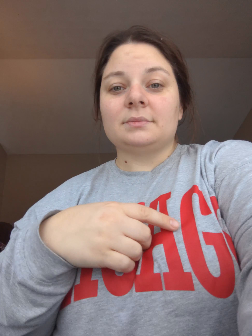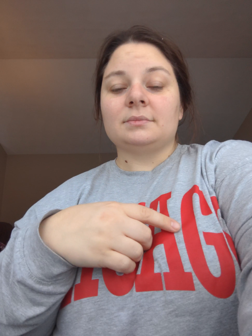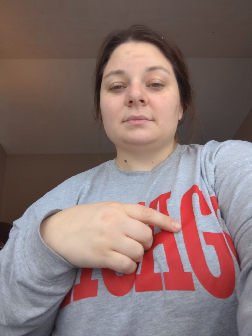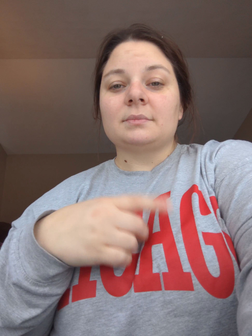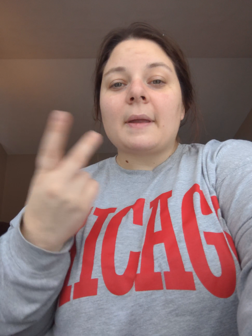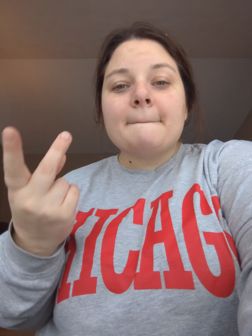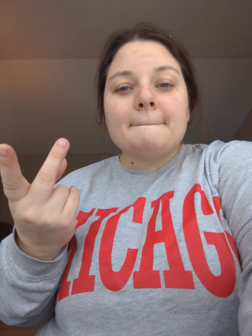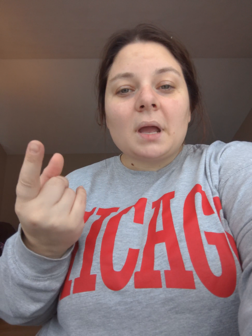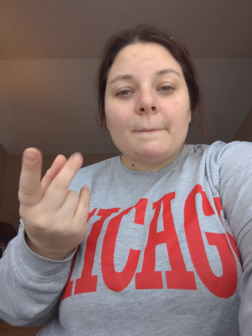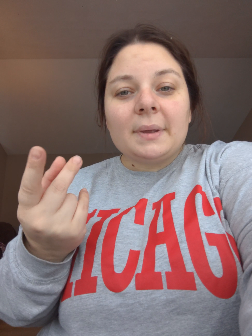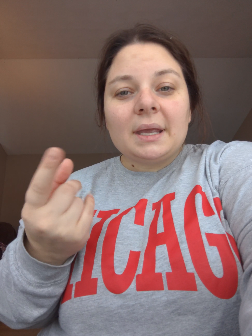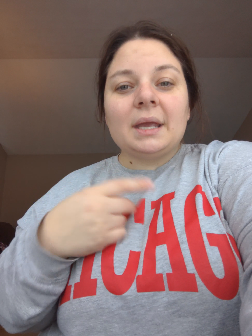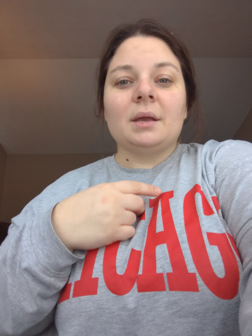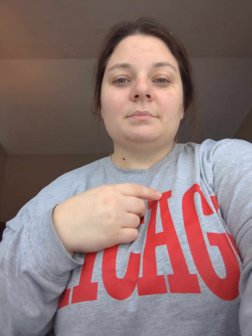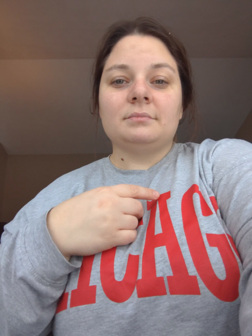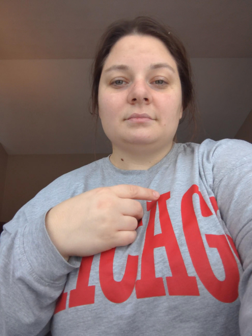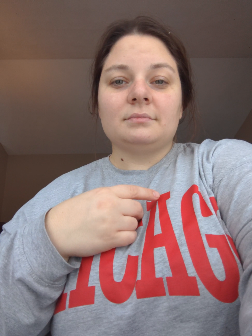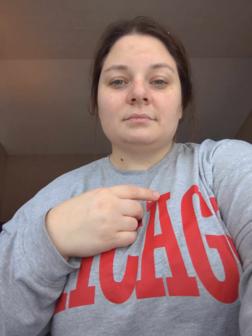puppy